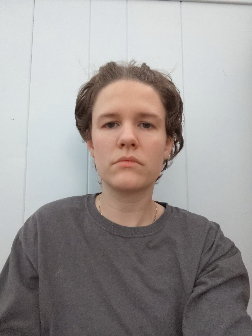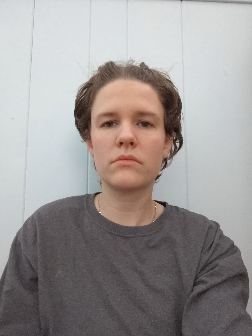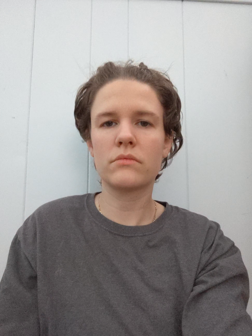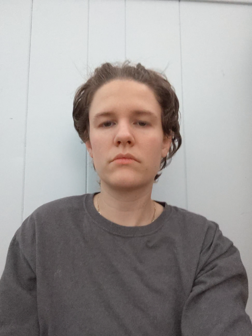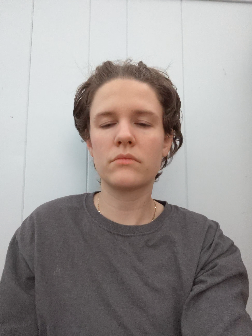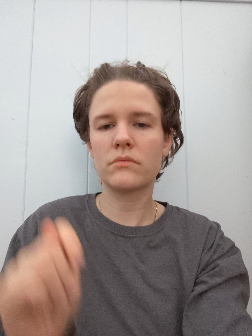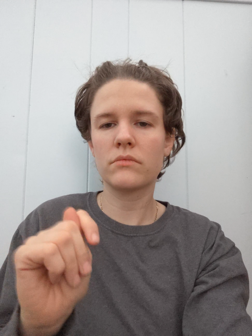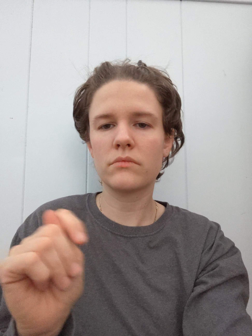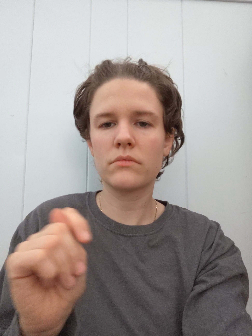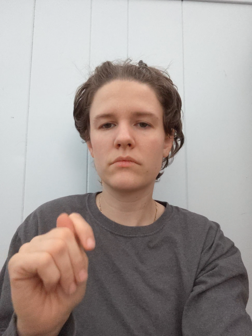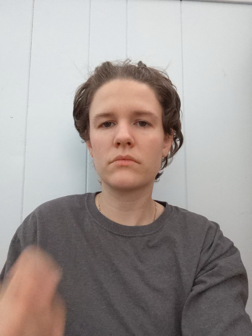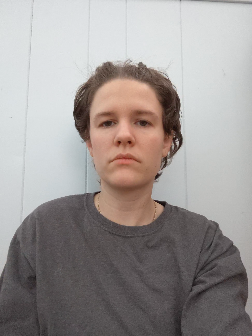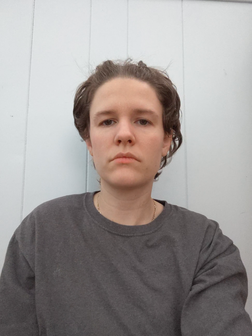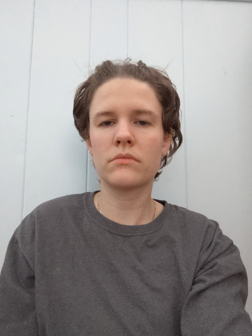potty